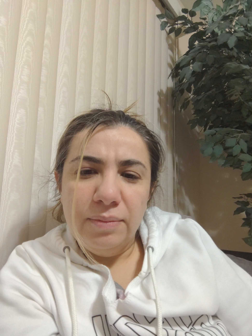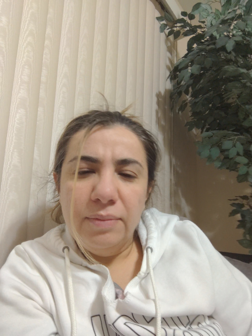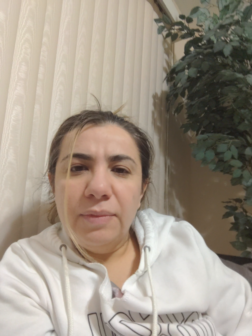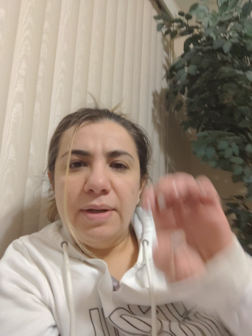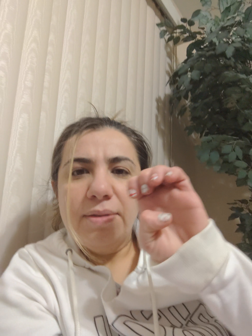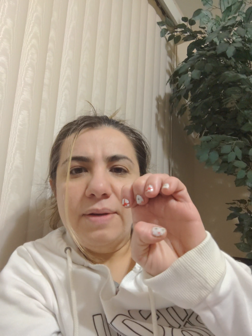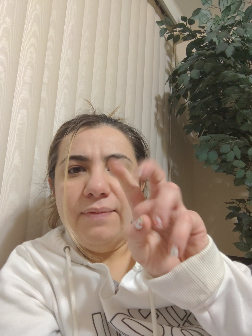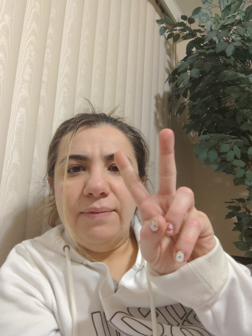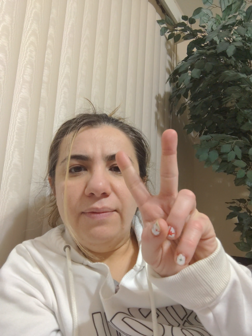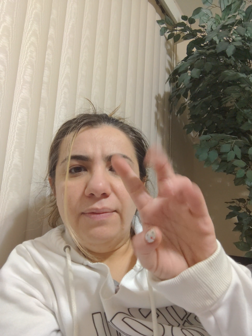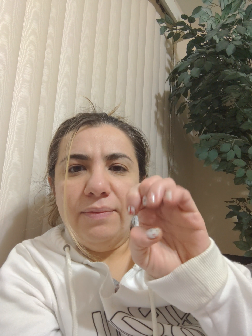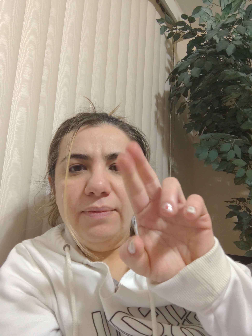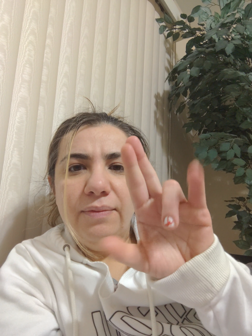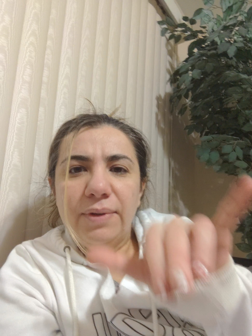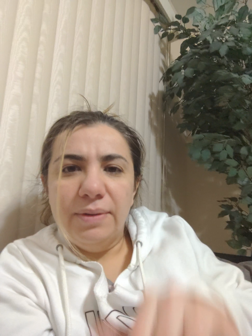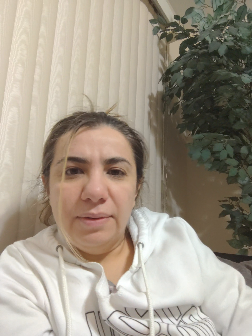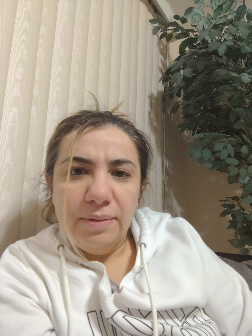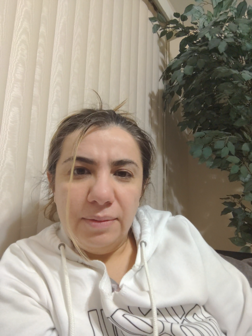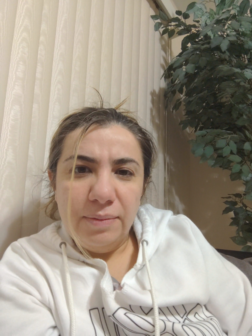every